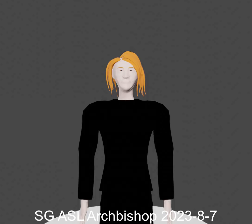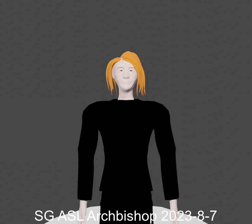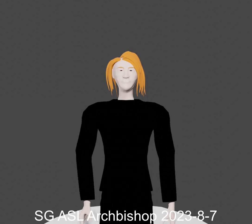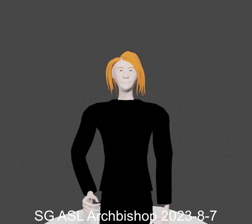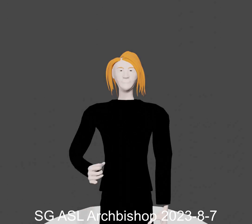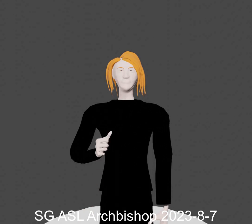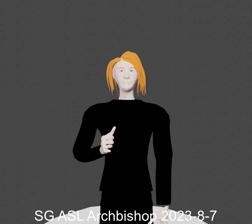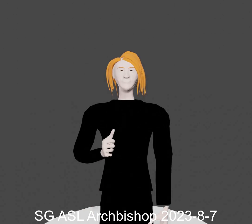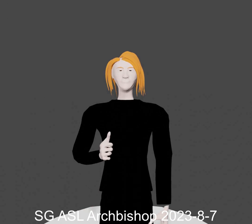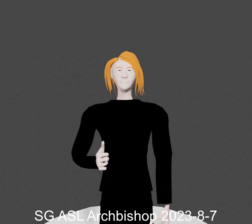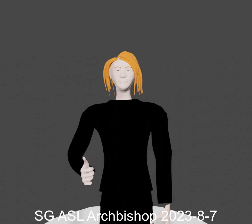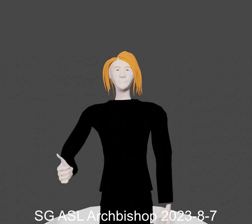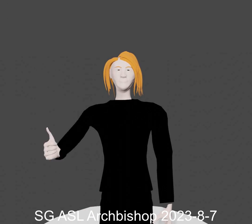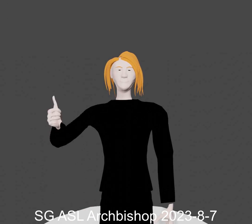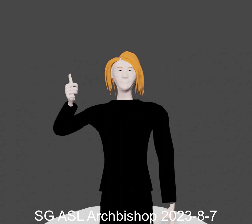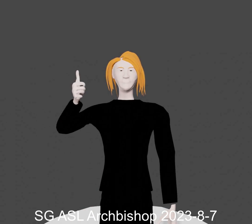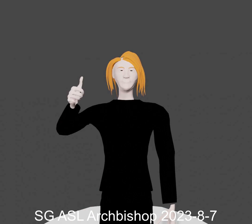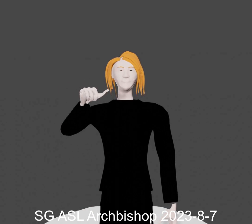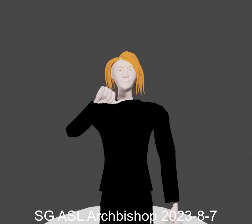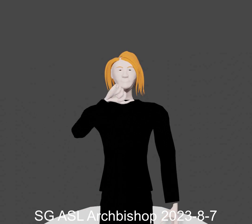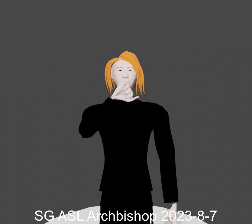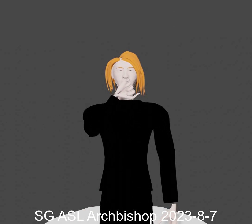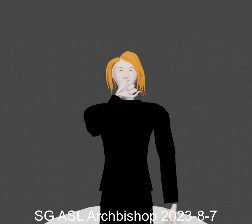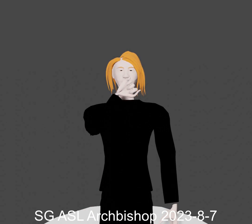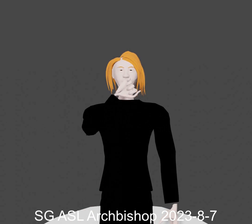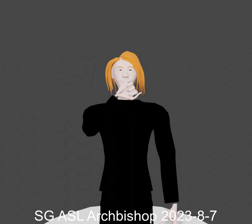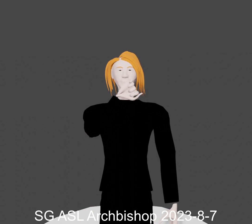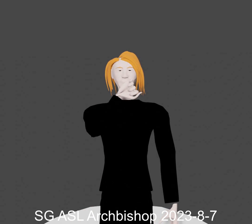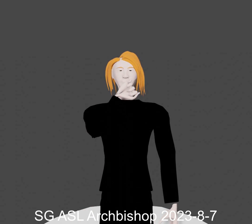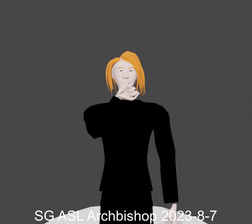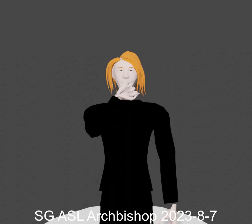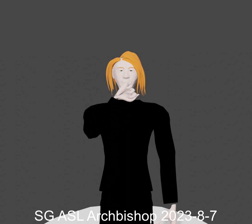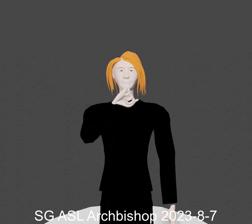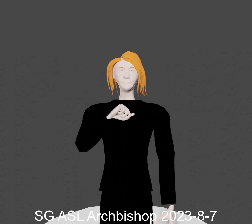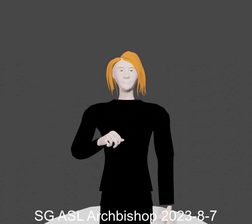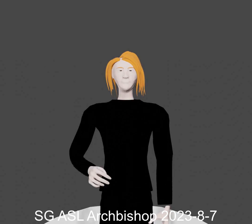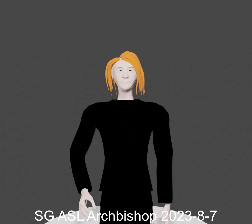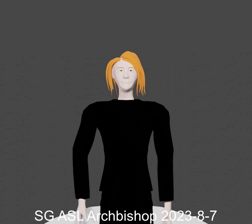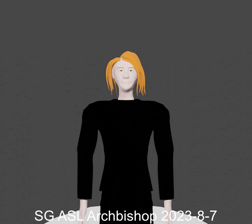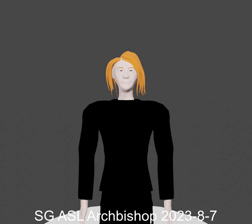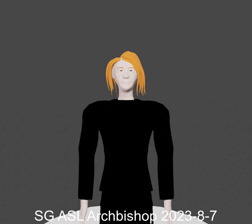Archbishop